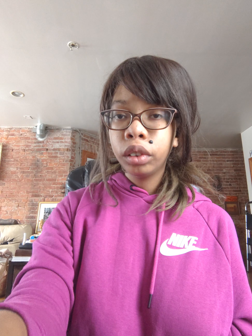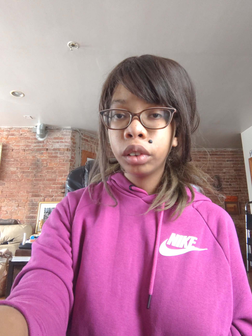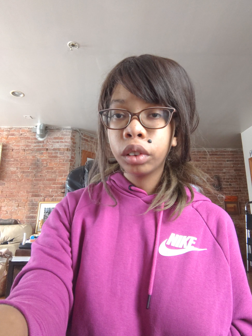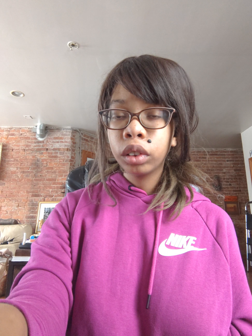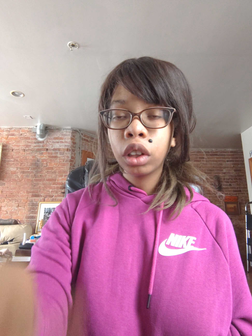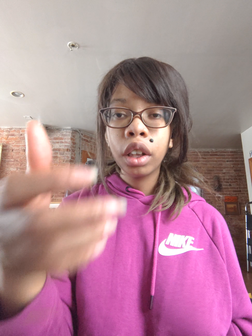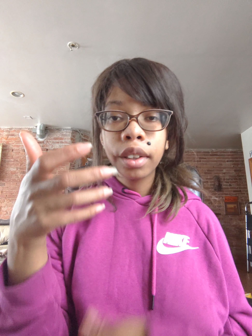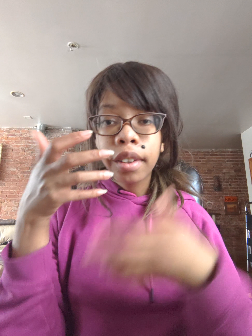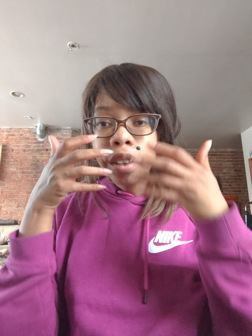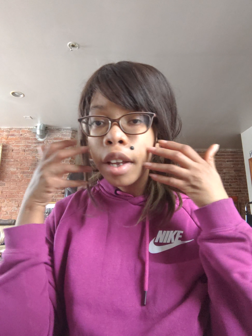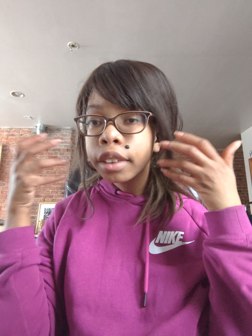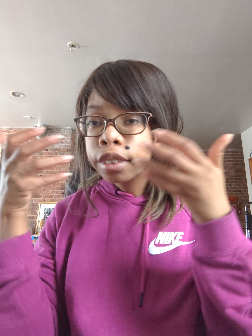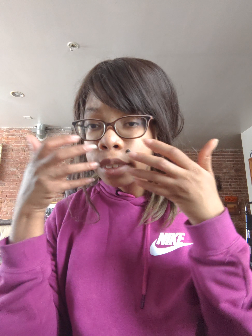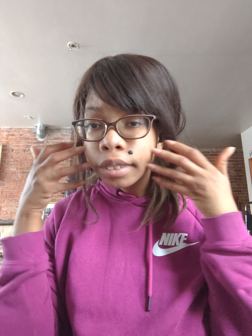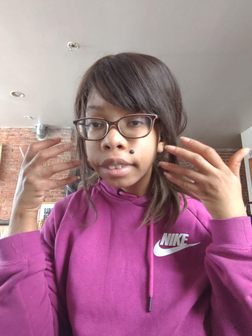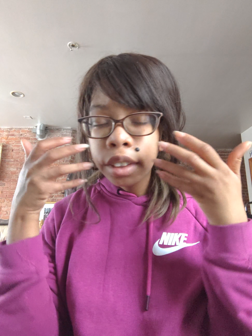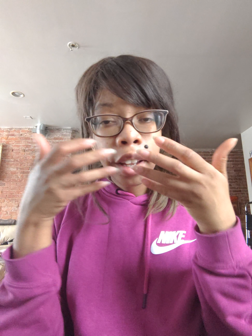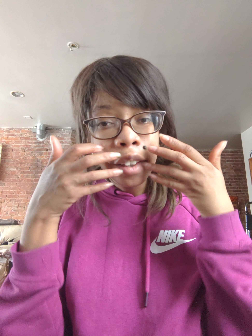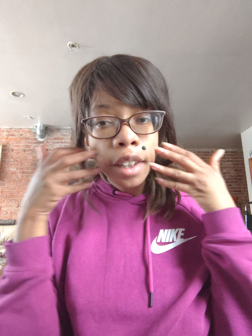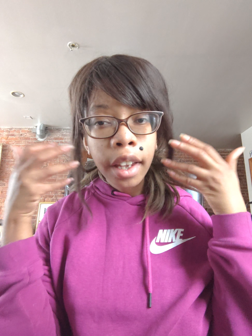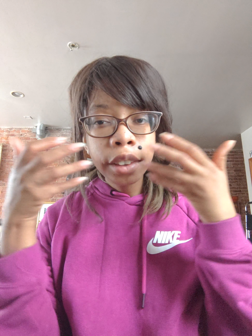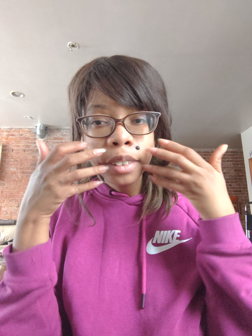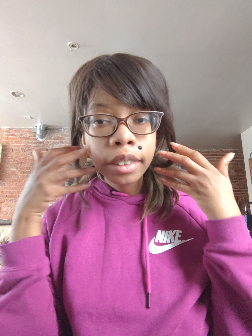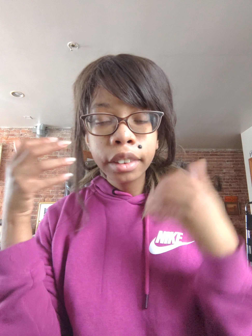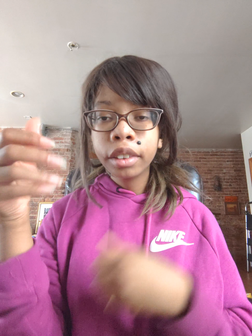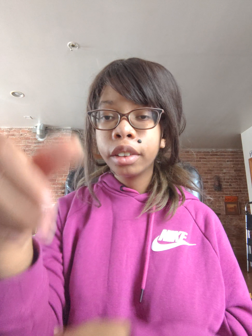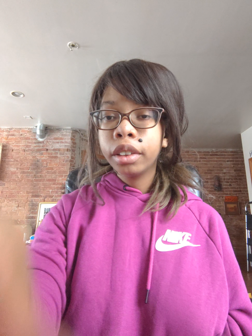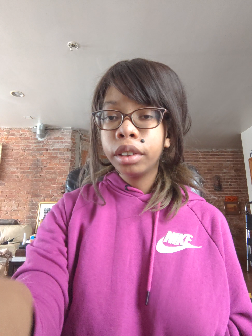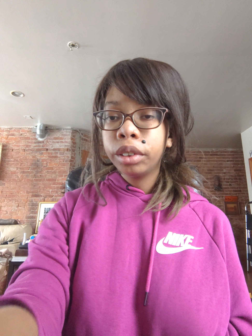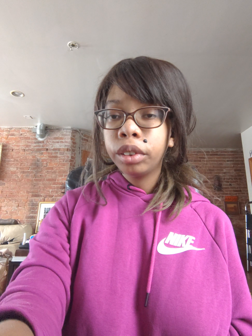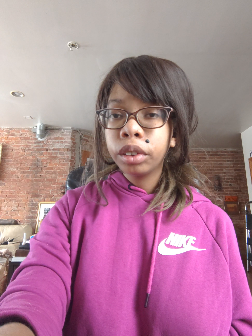tiger